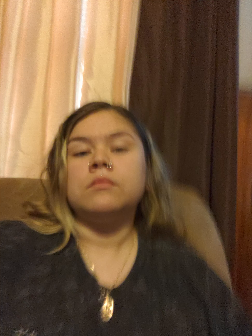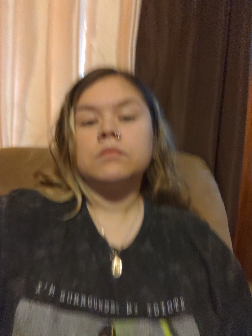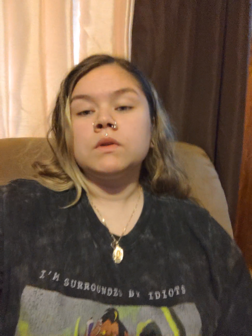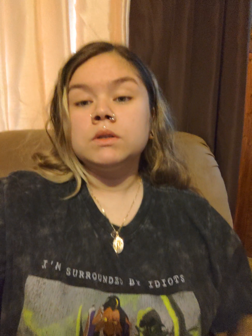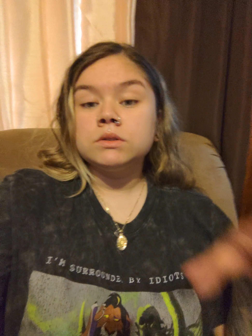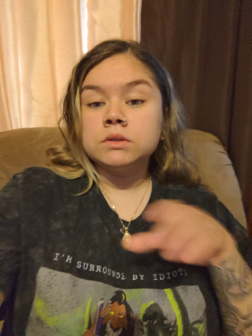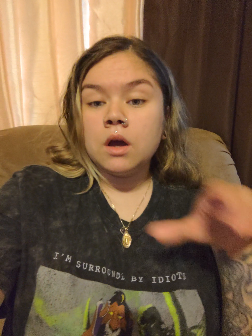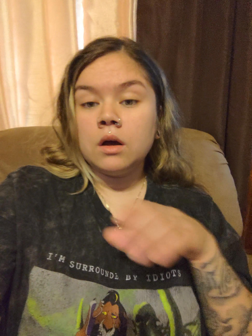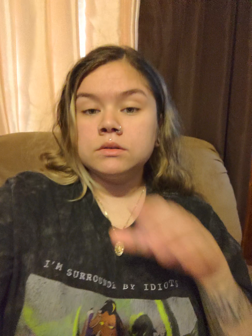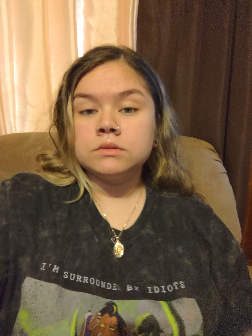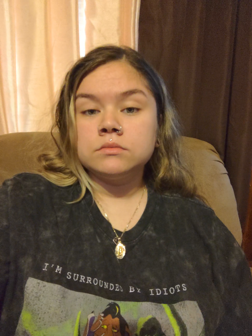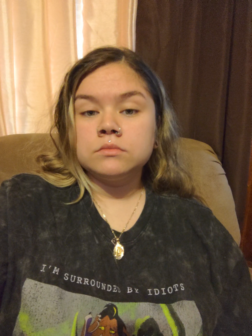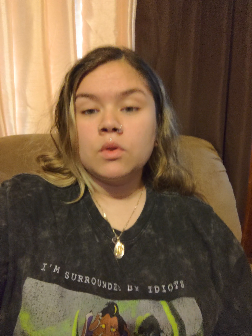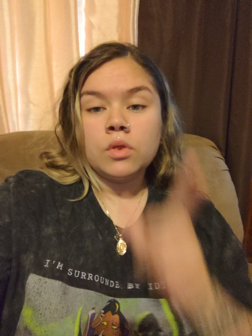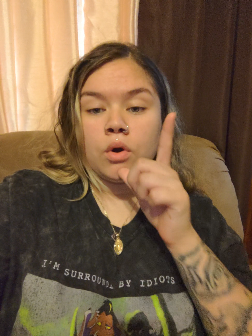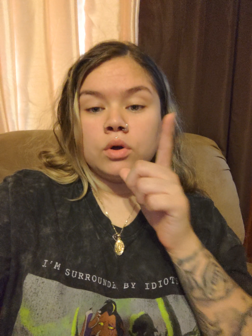does